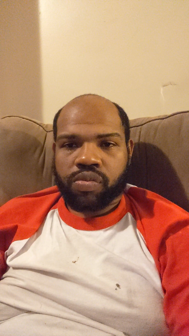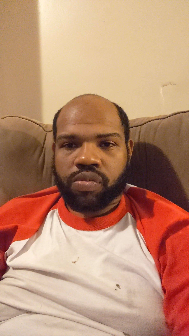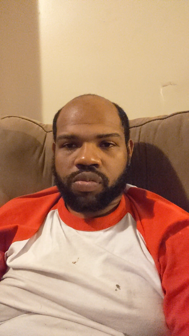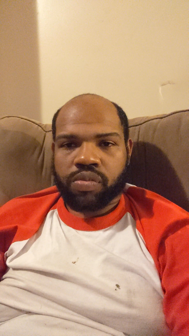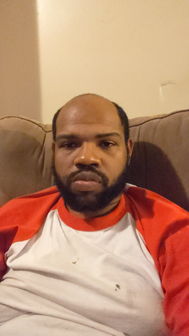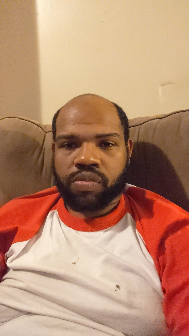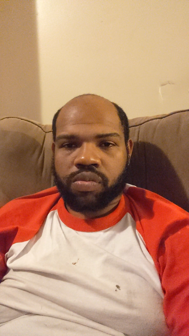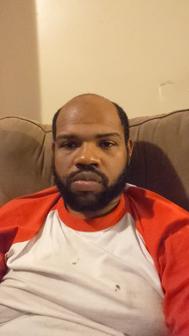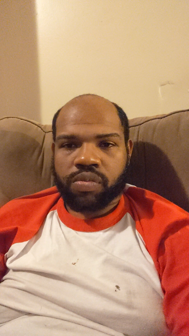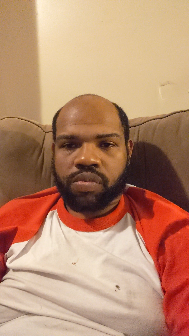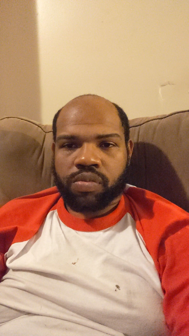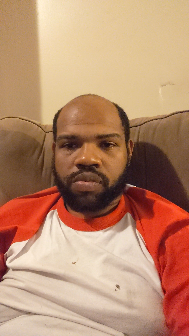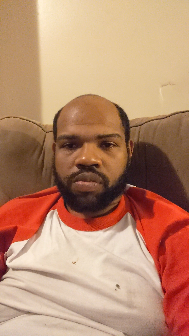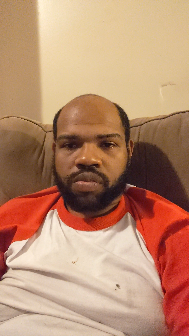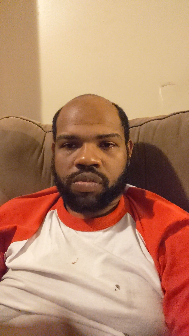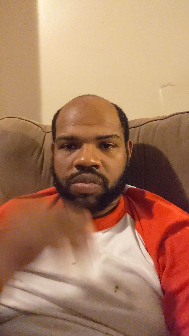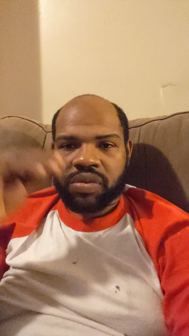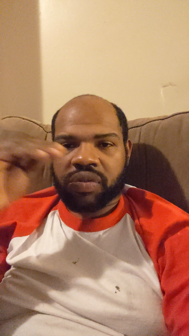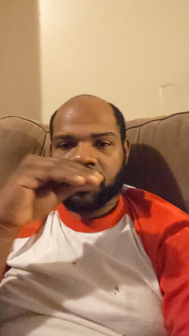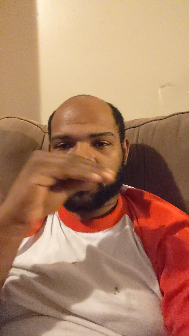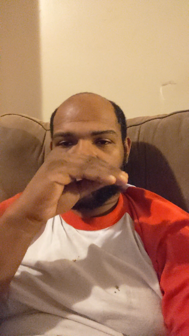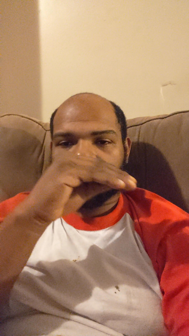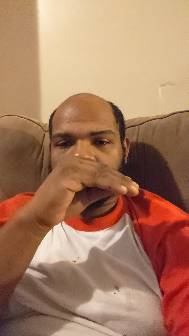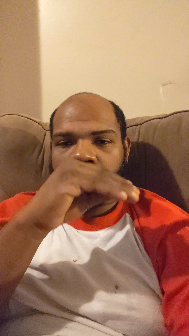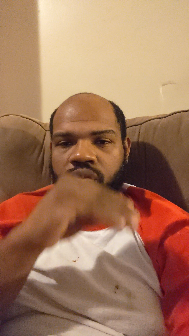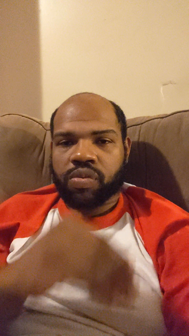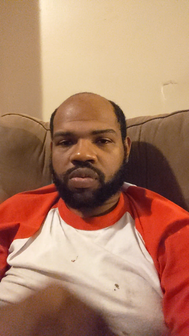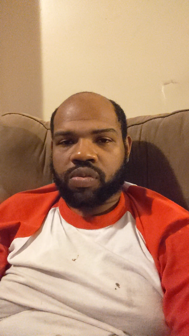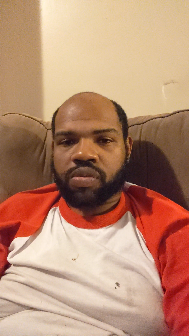dinosaur